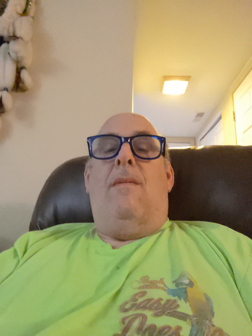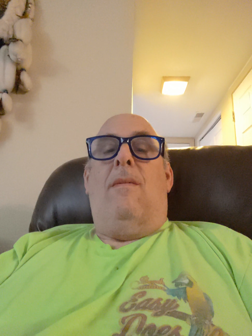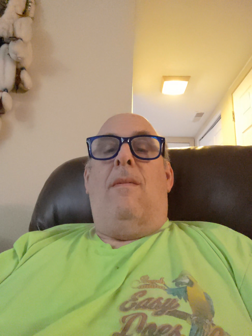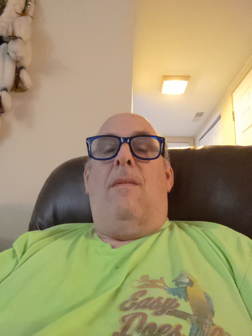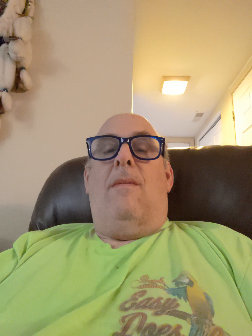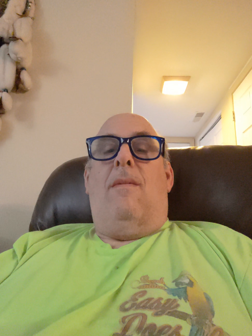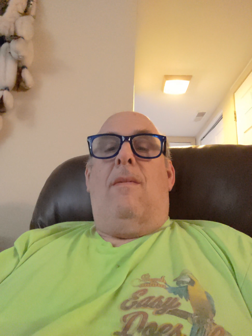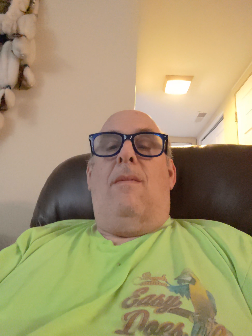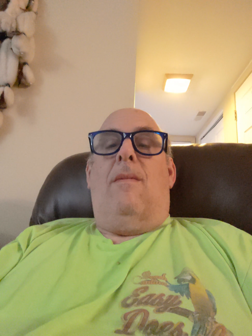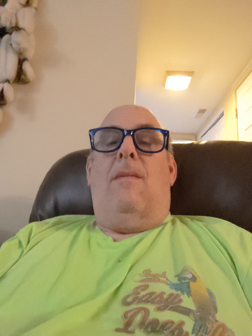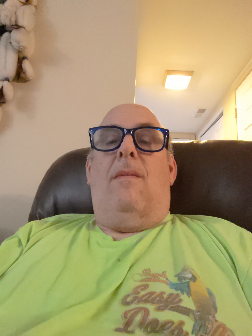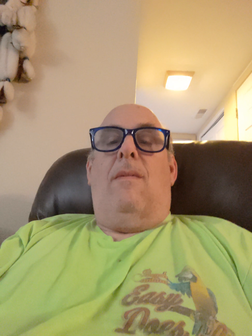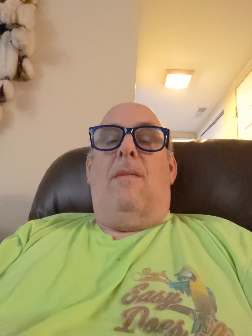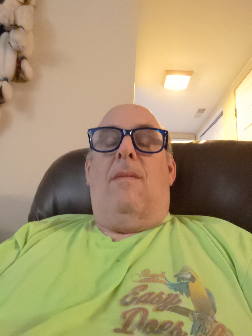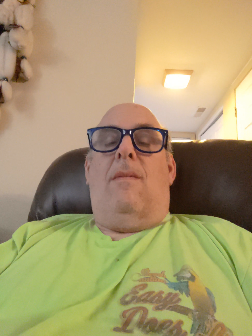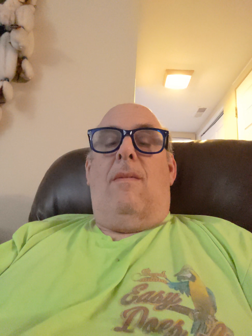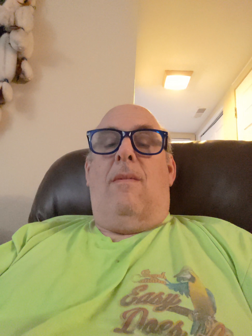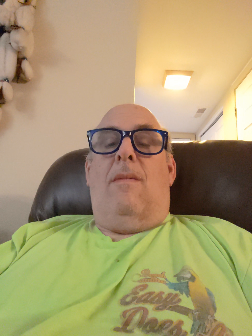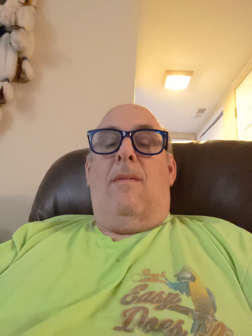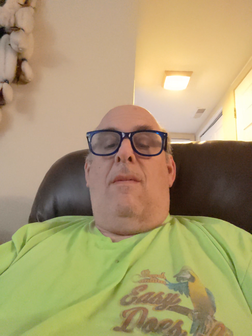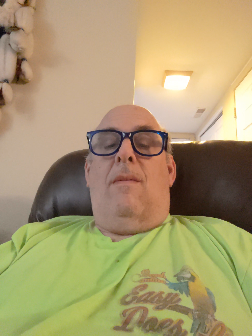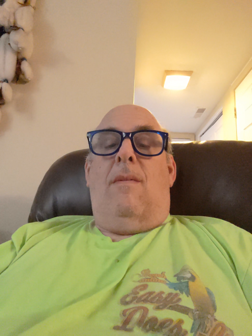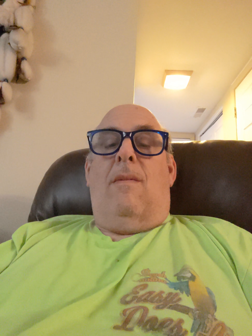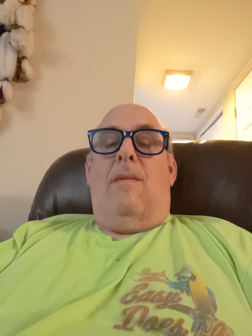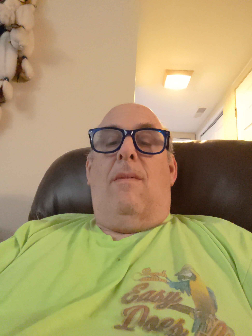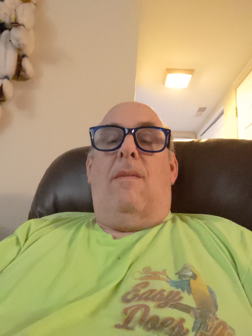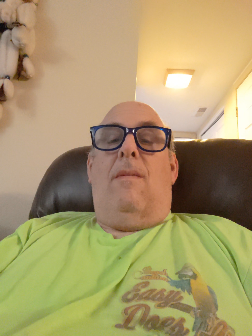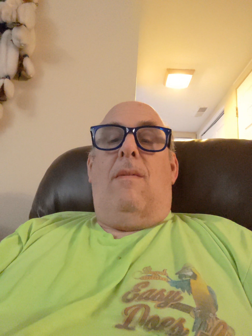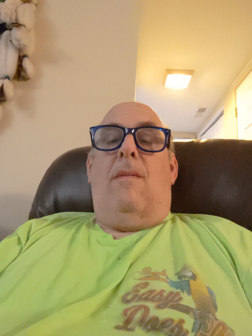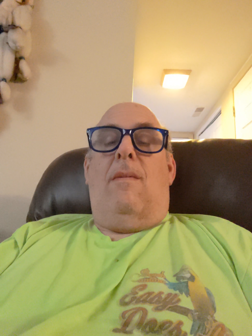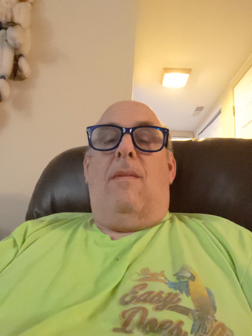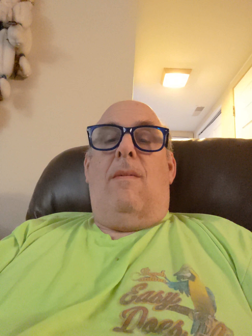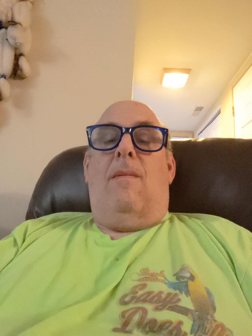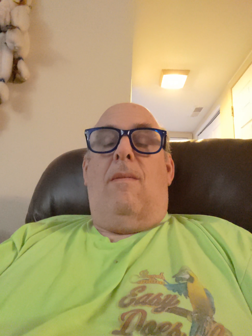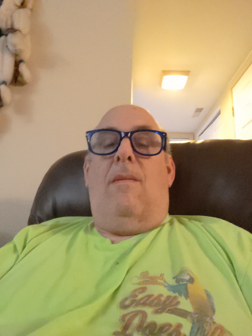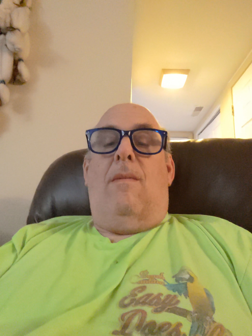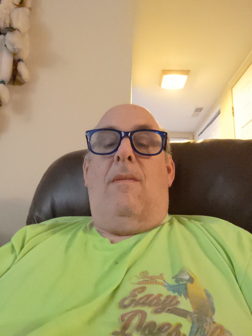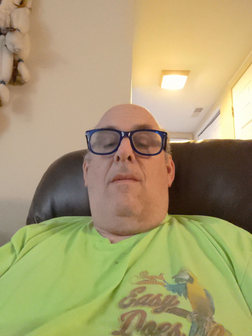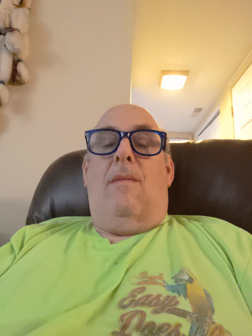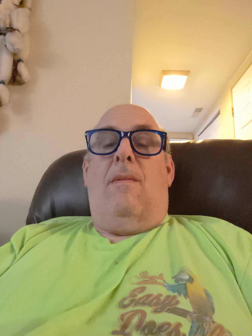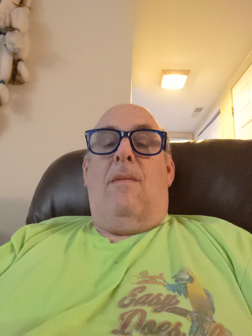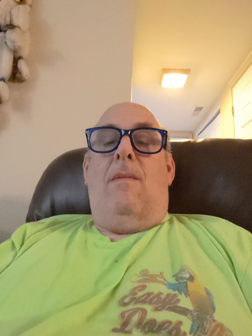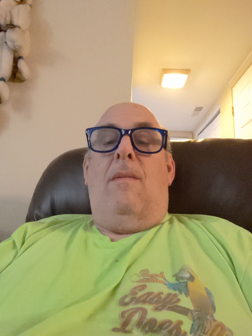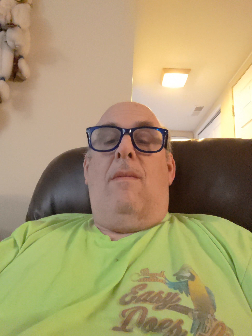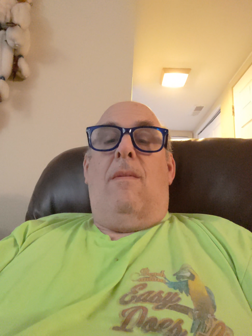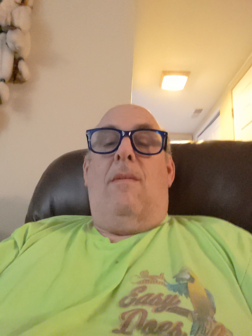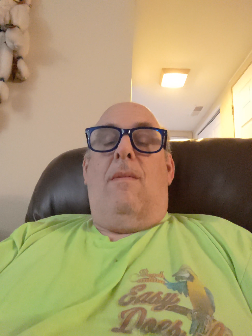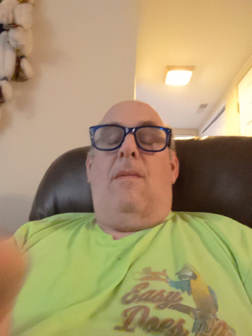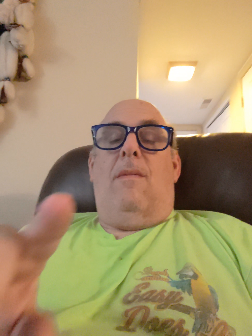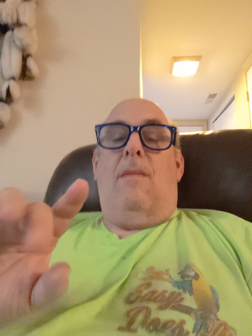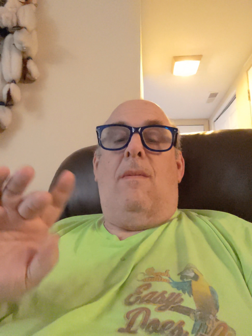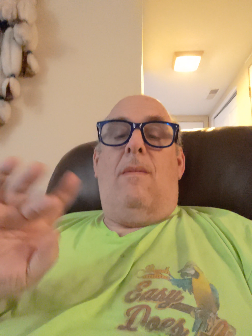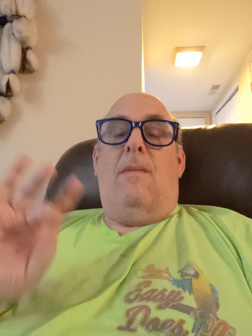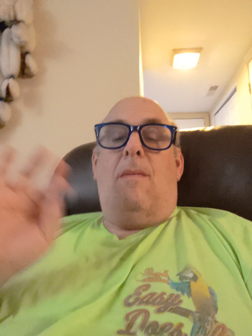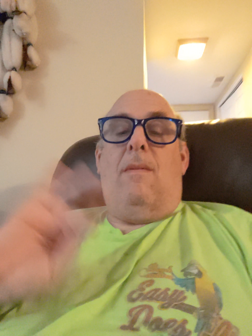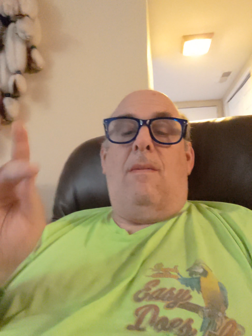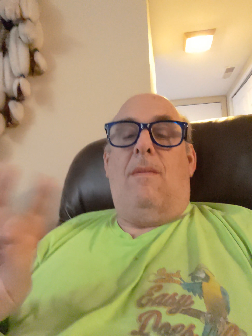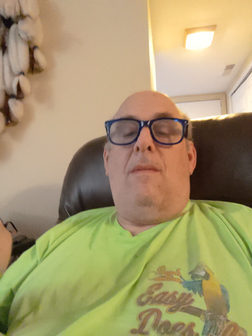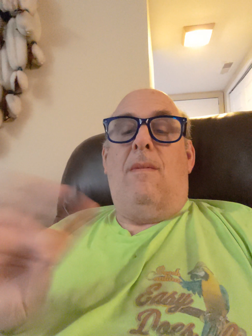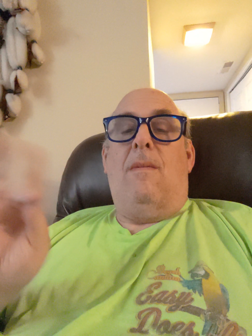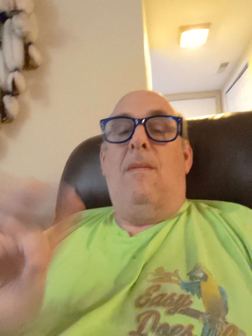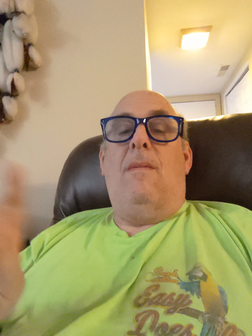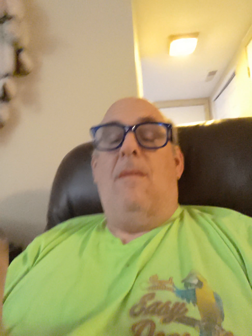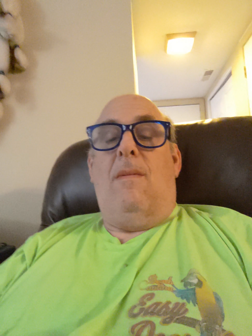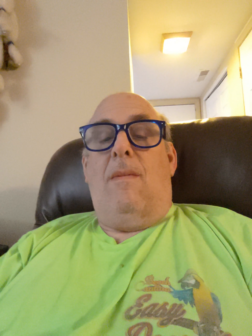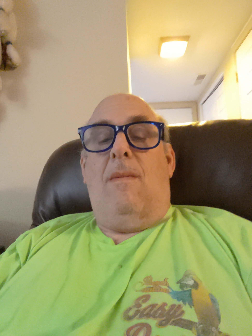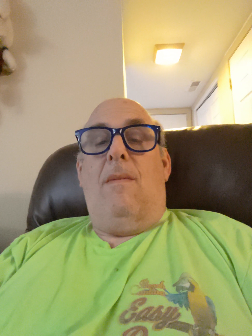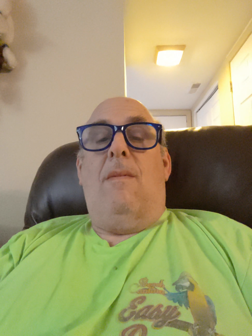yucky